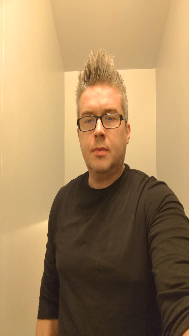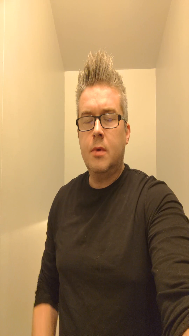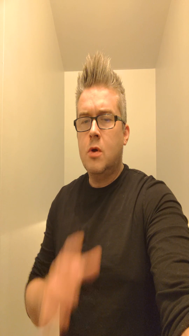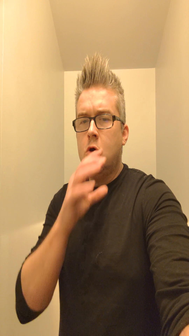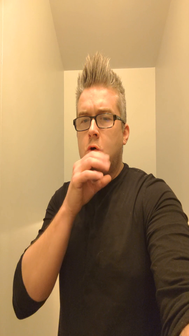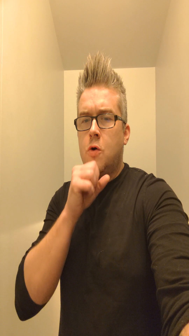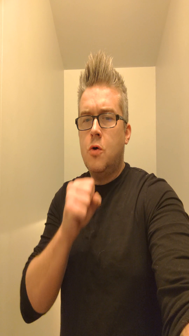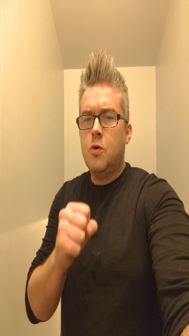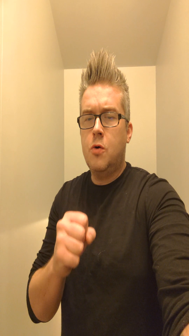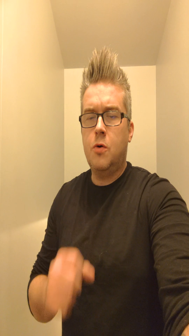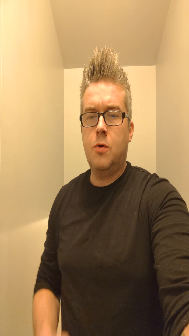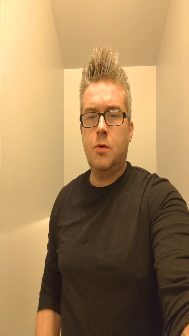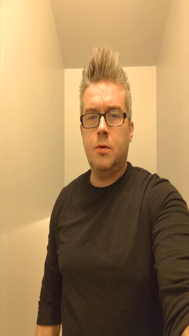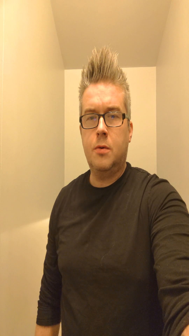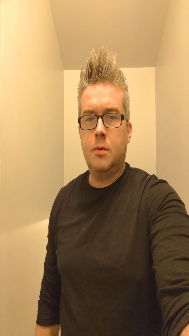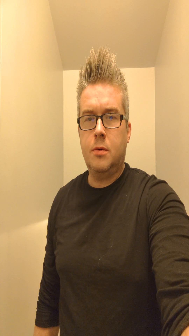old